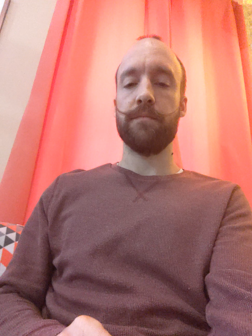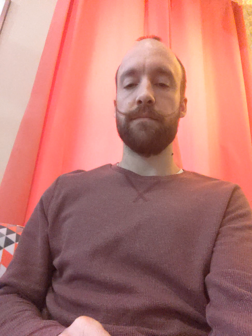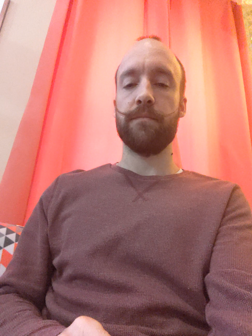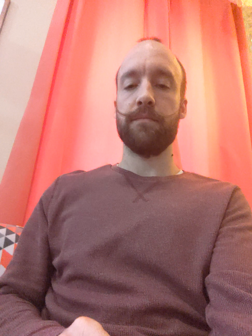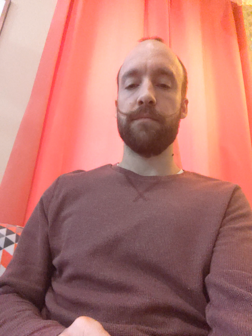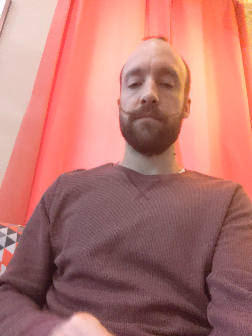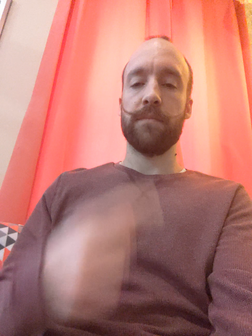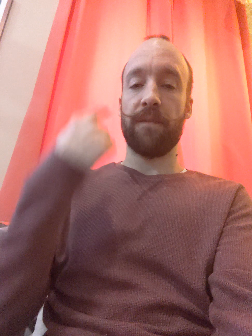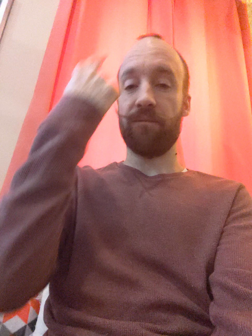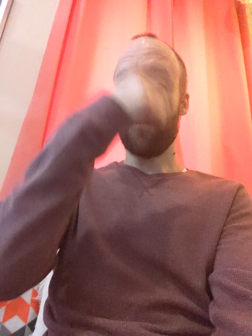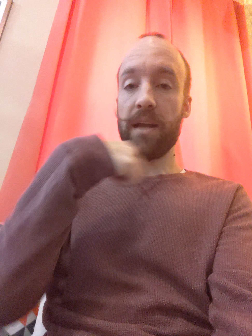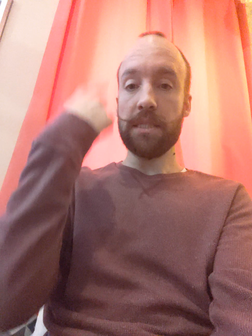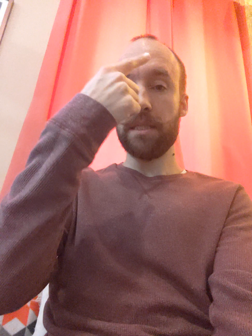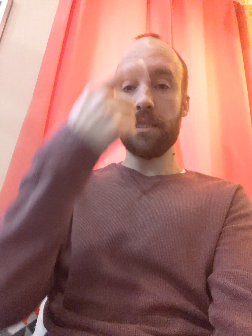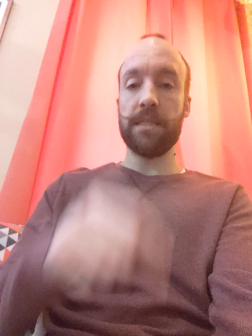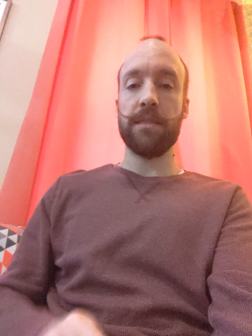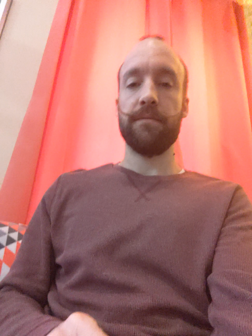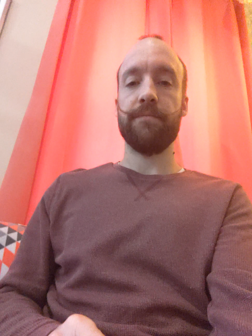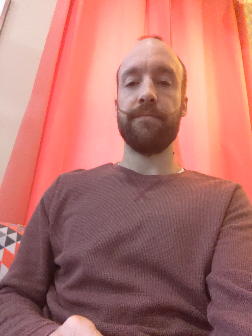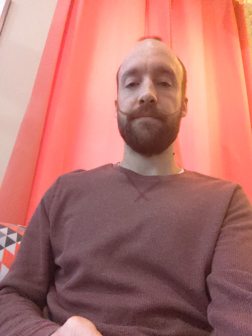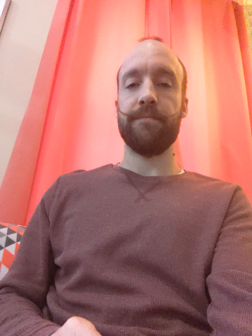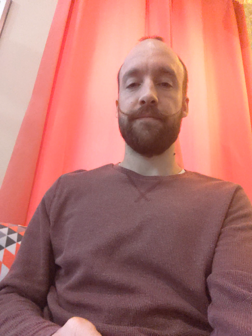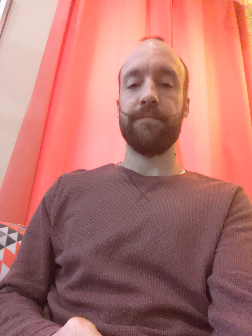face